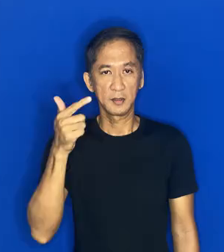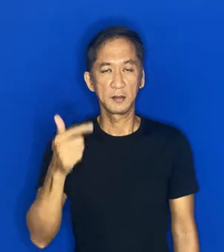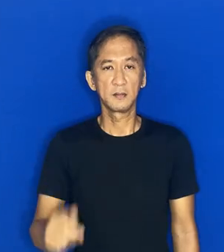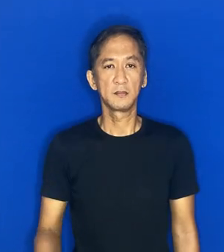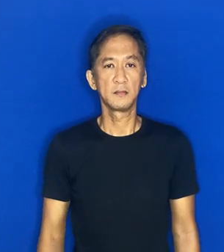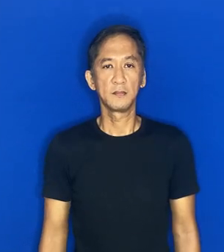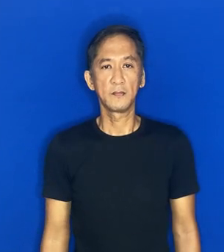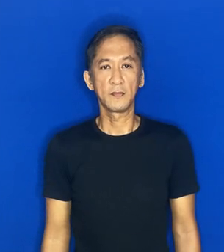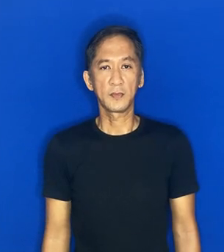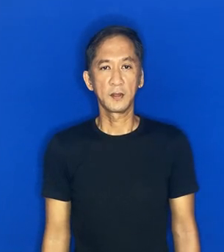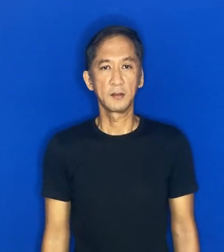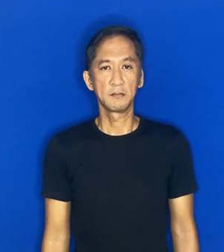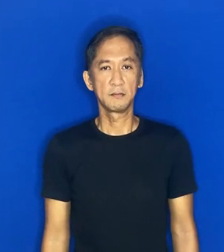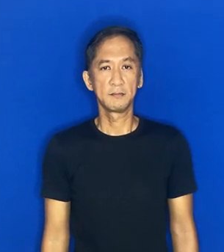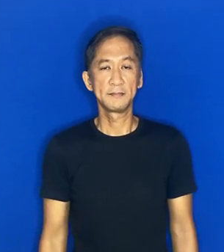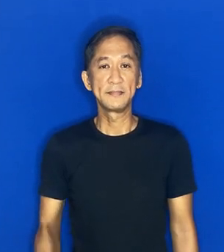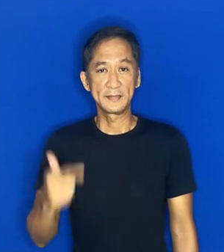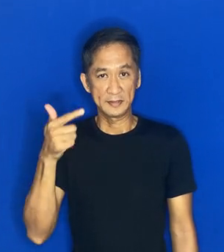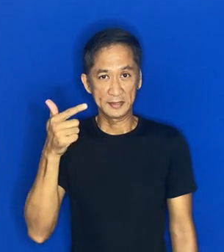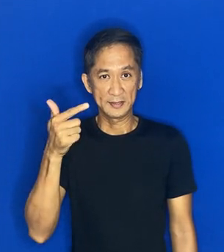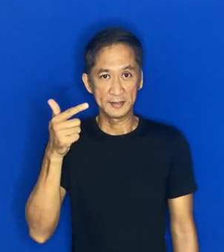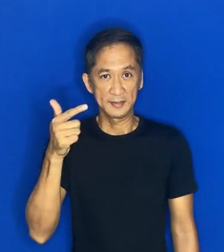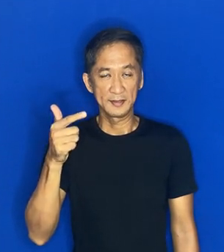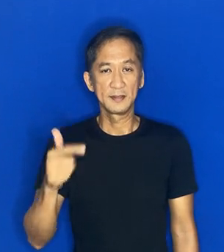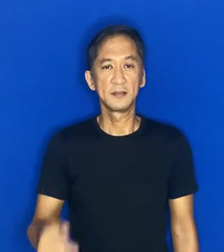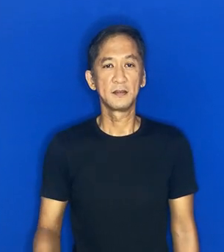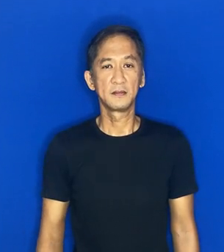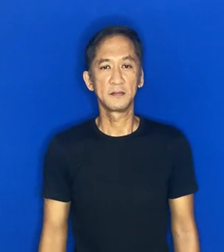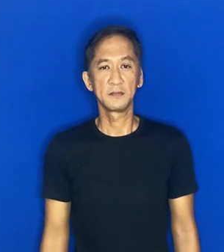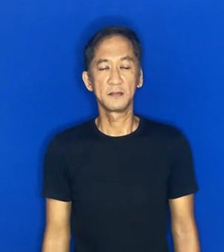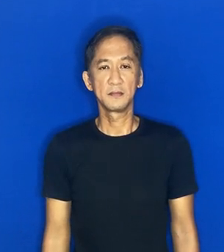green